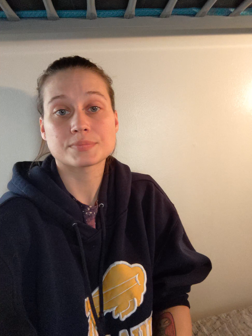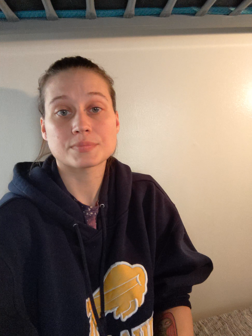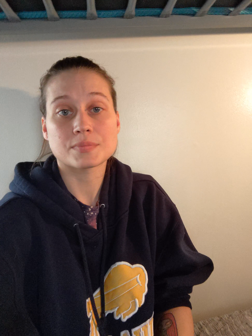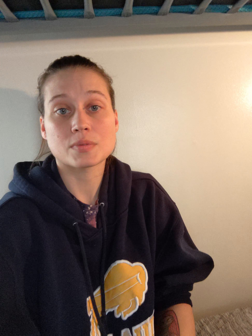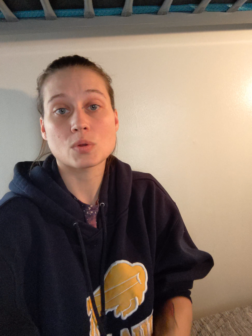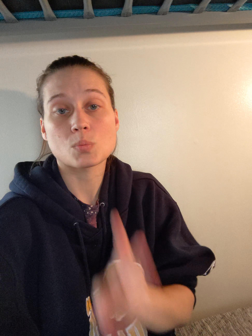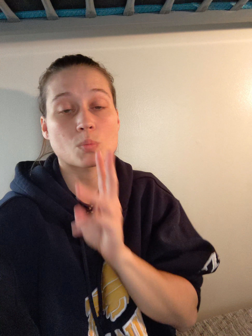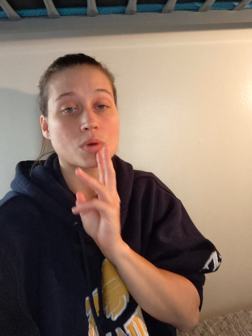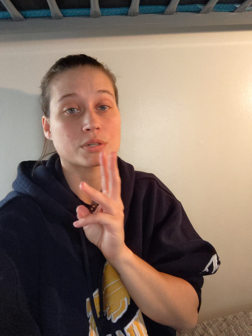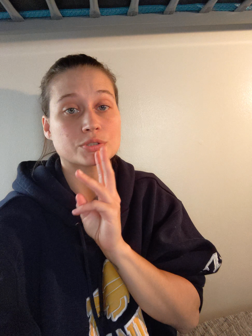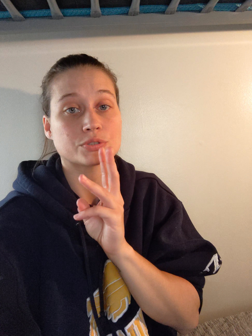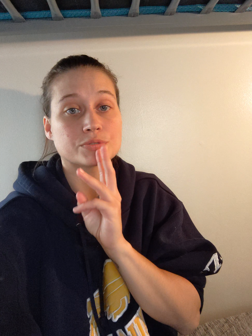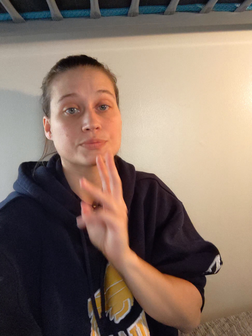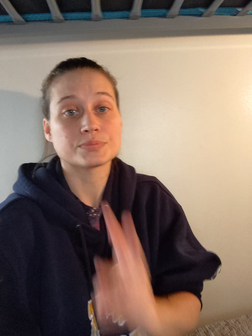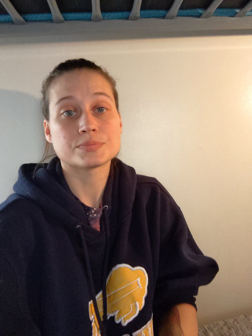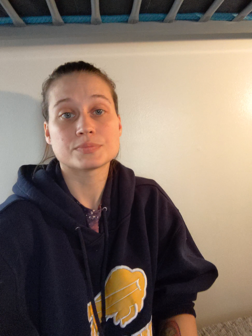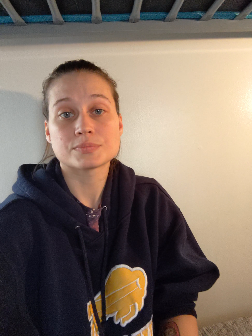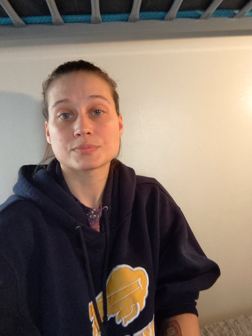water